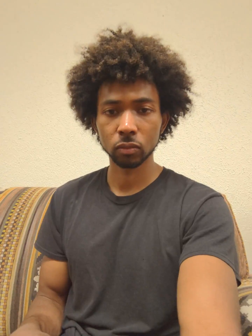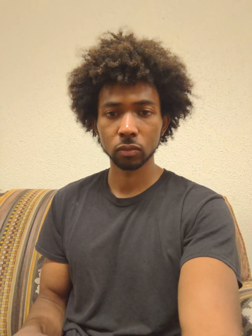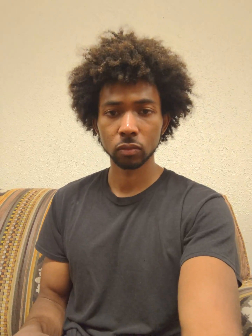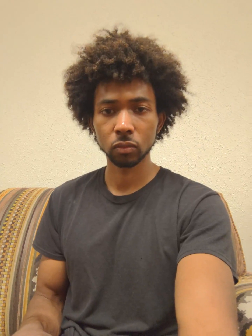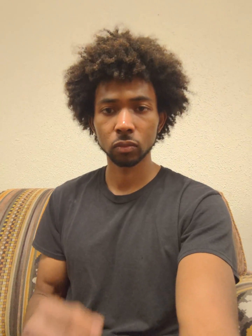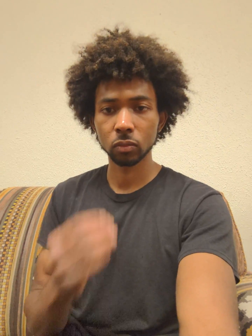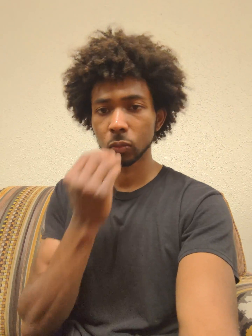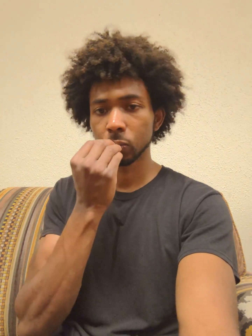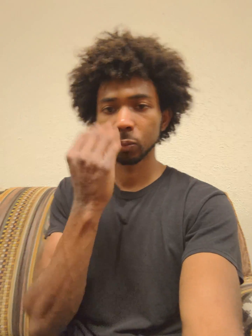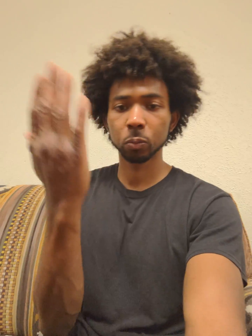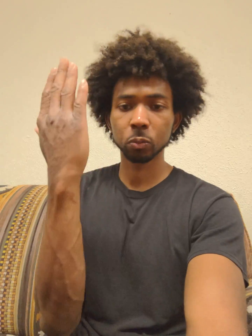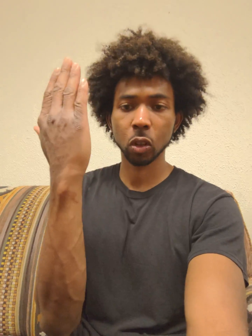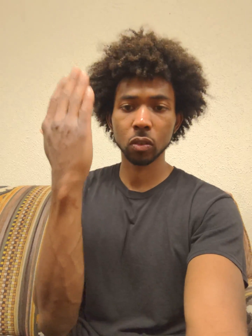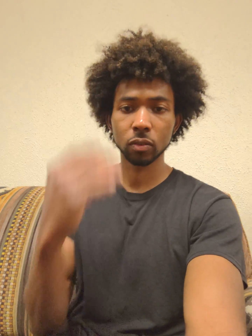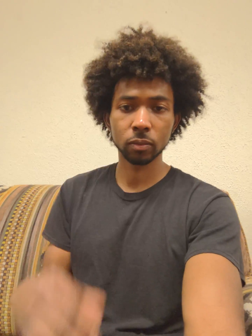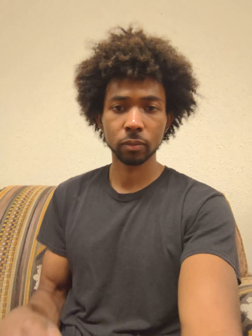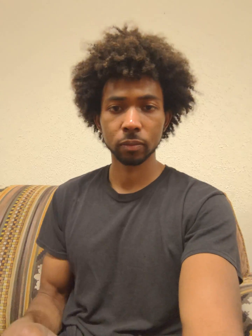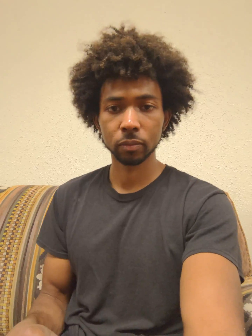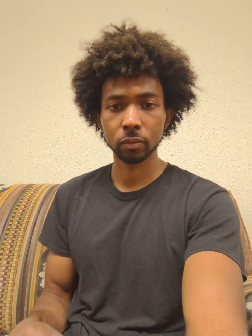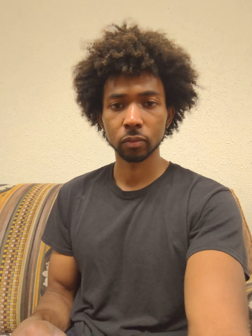breakfast